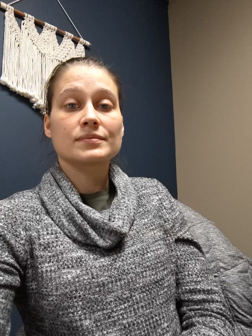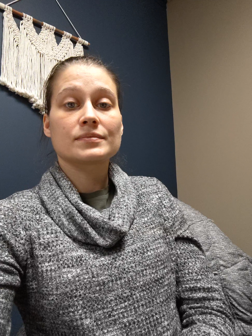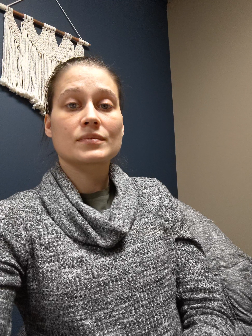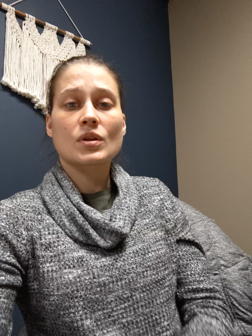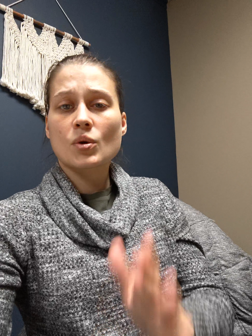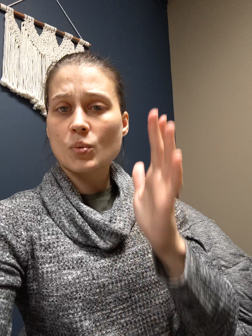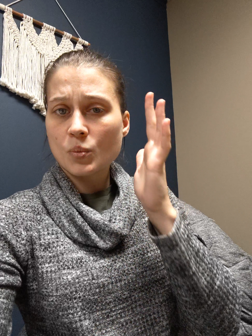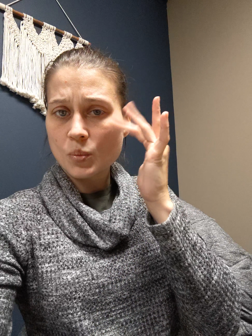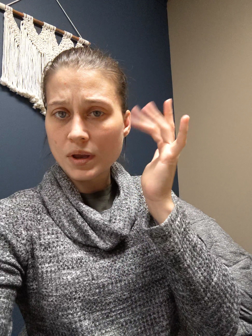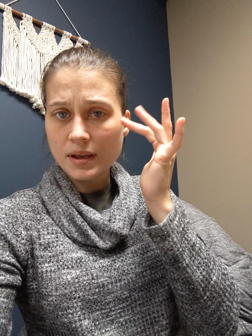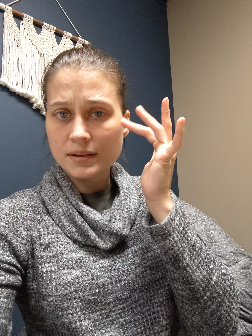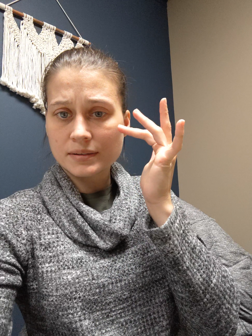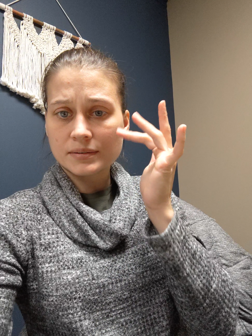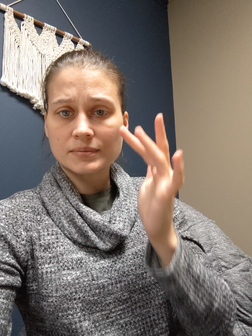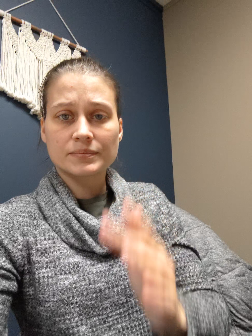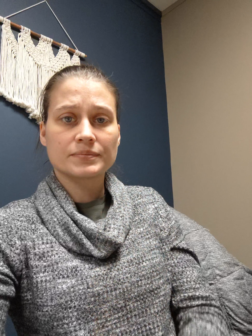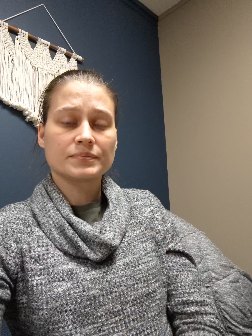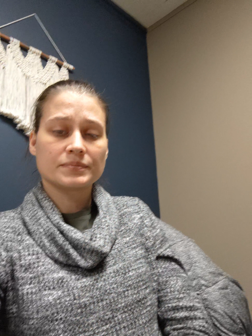why